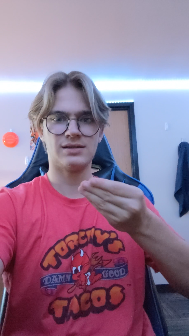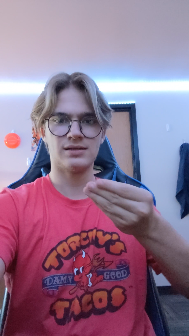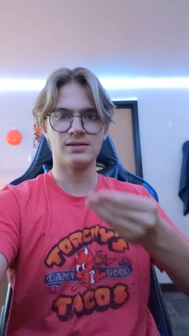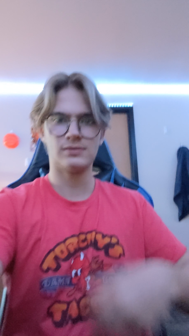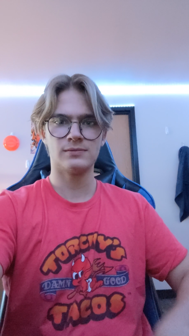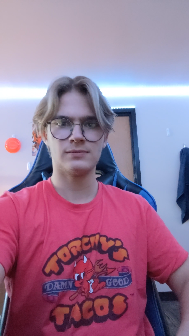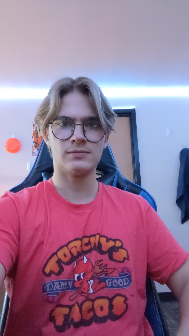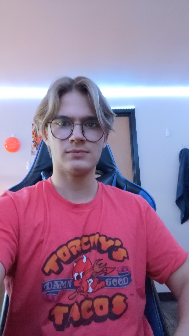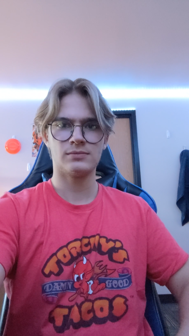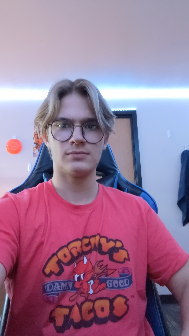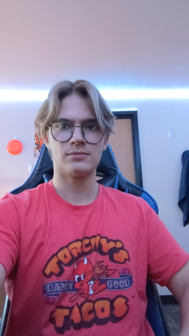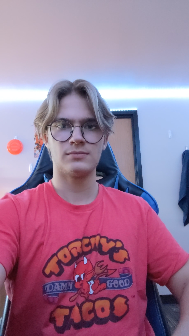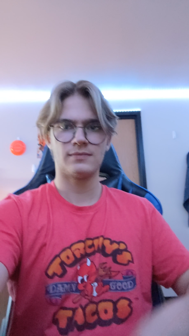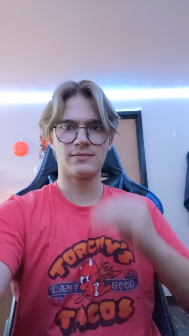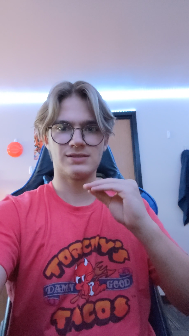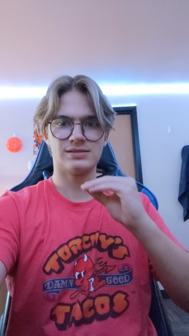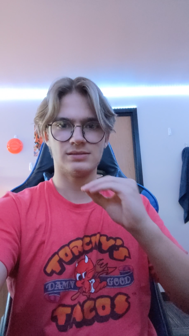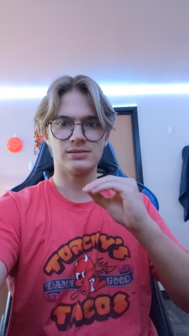fix